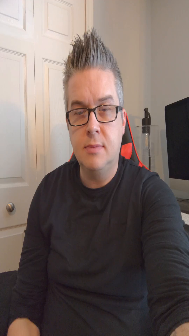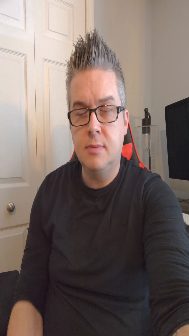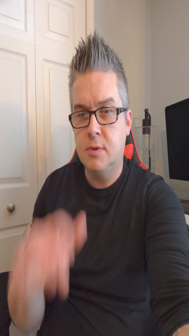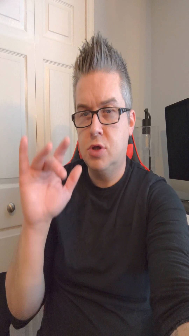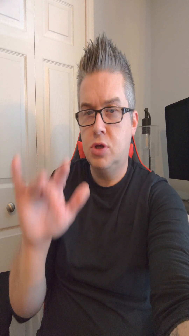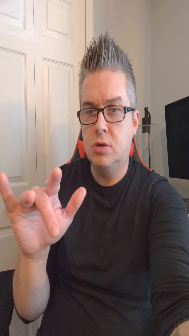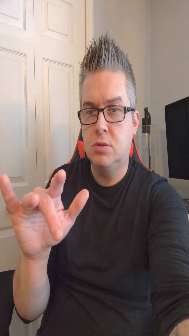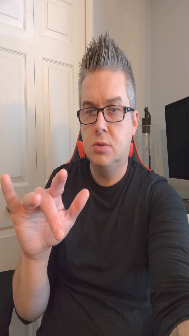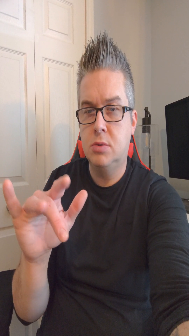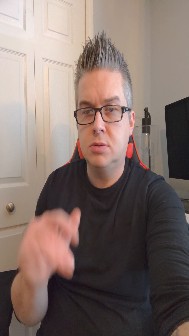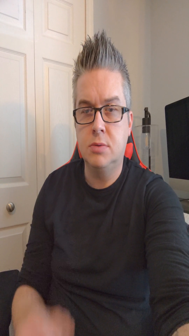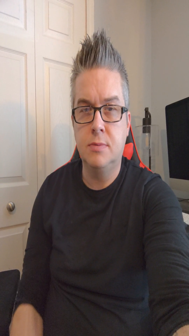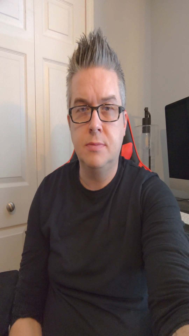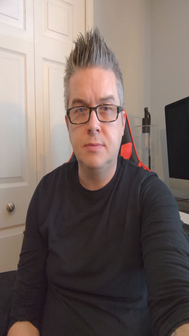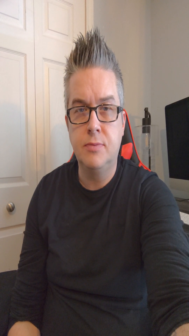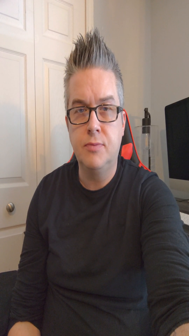touch